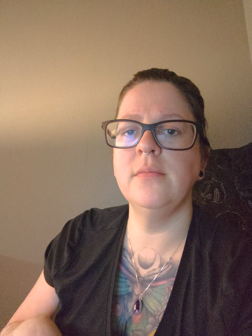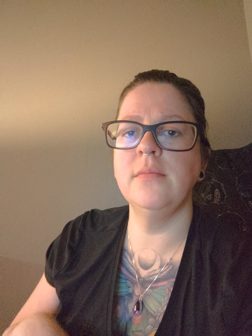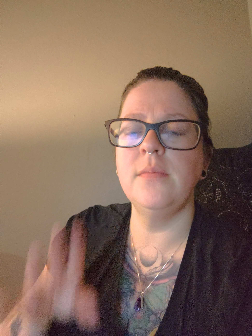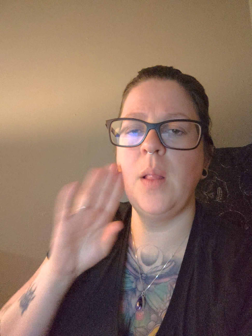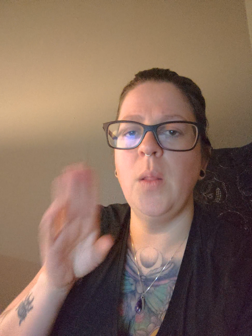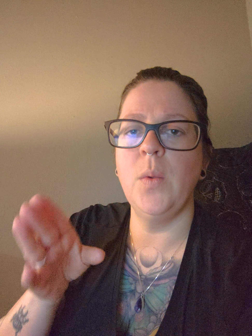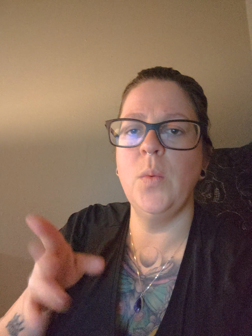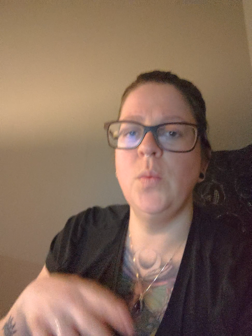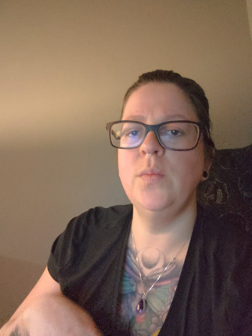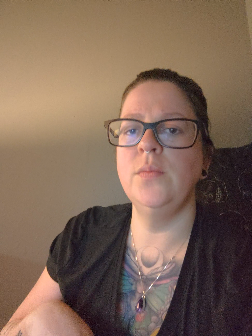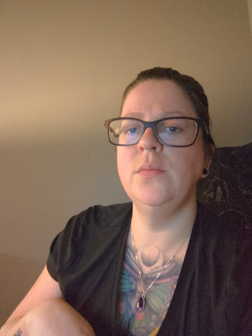hello